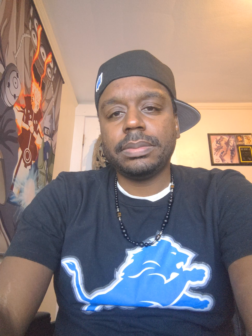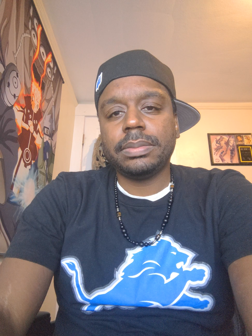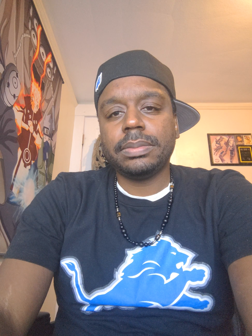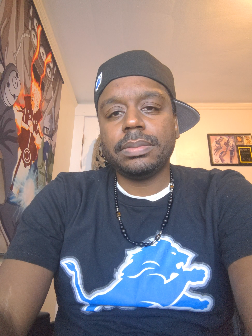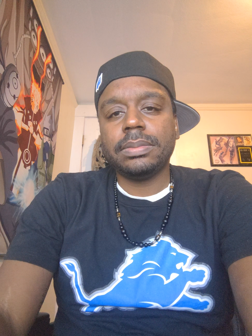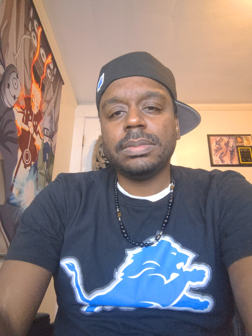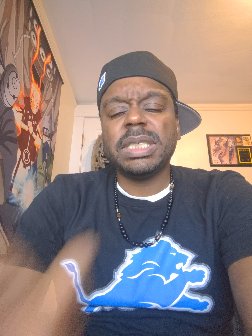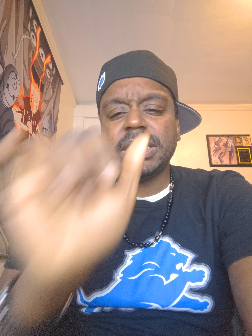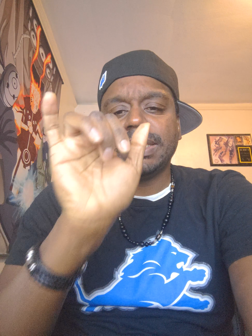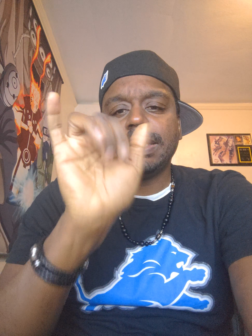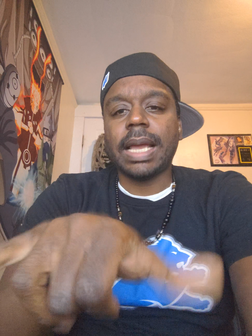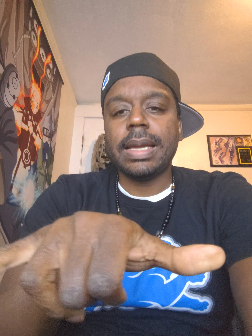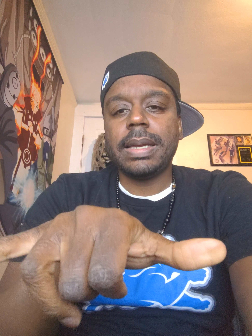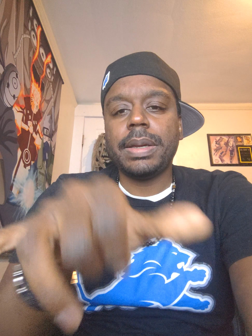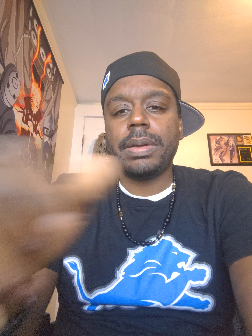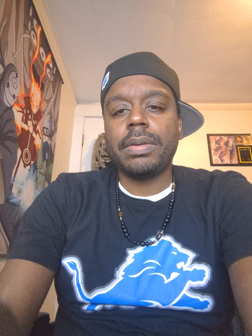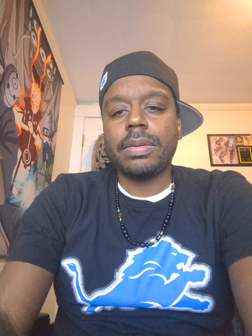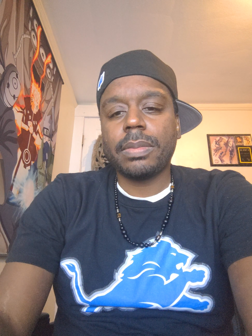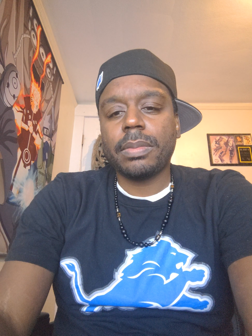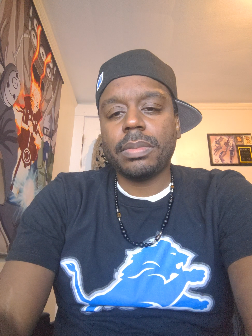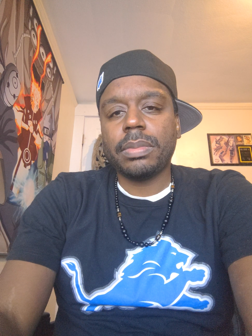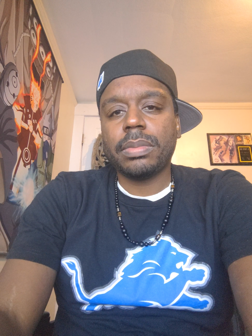stay